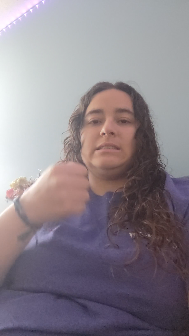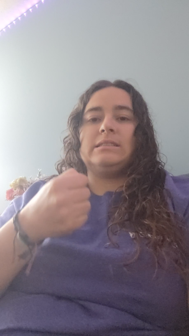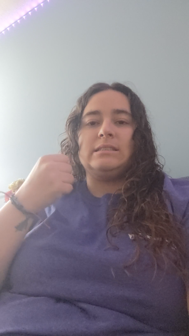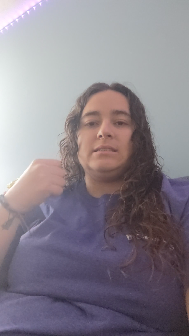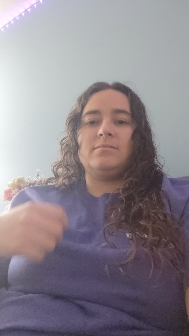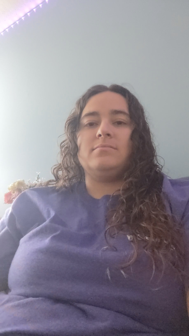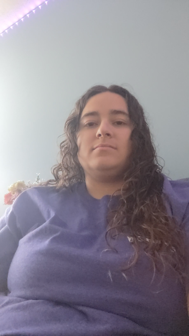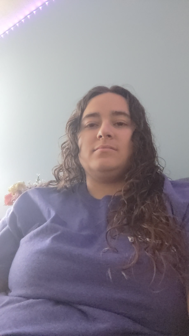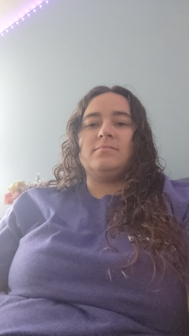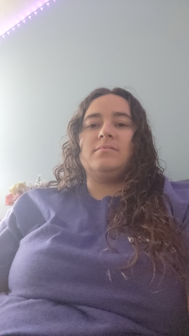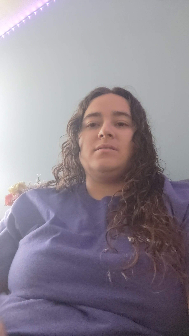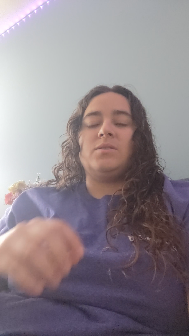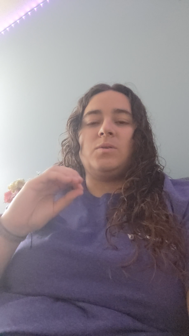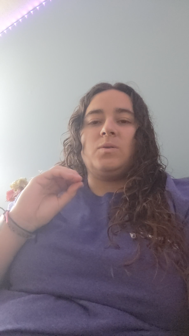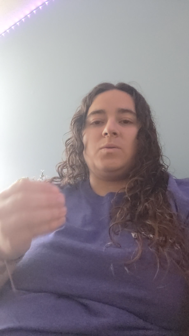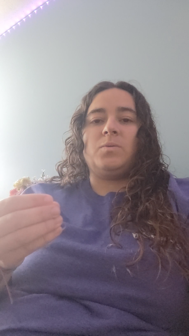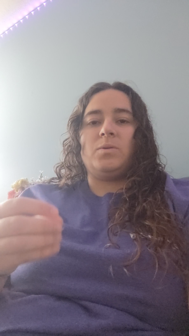none